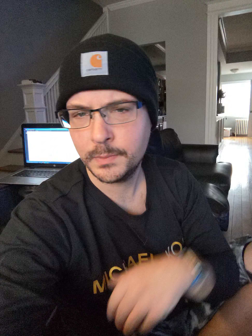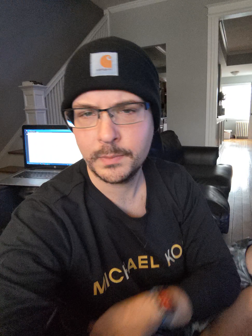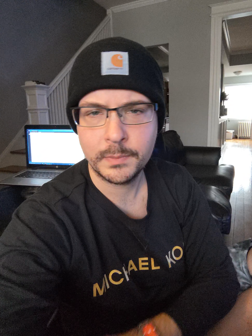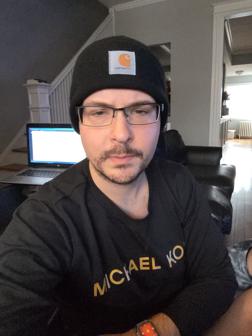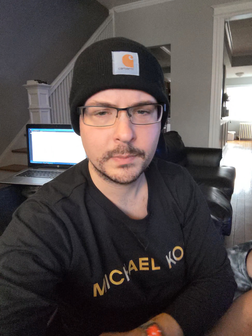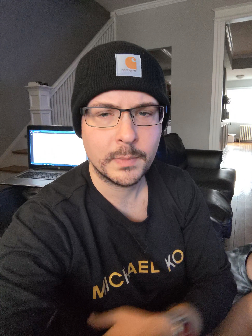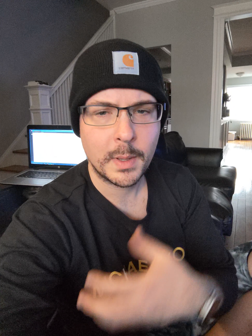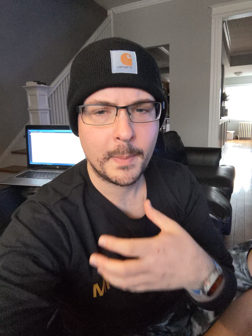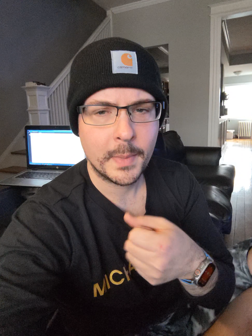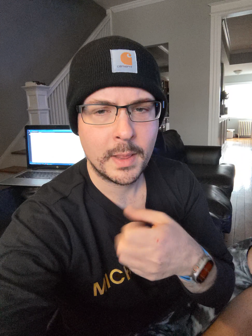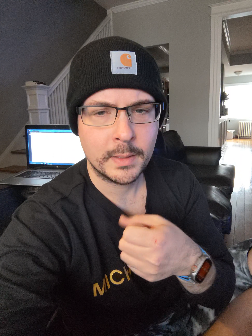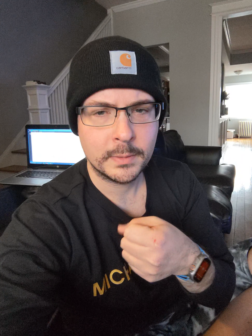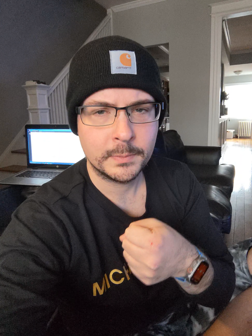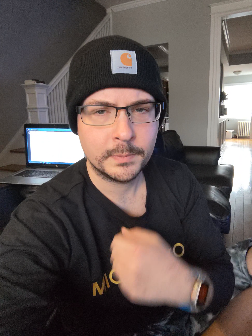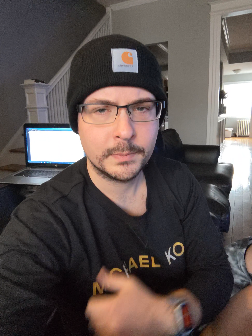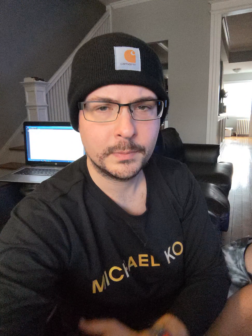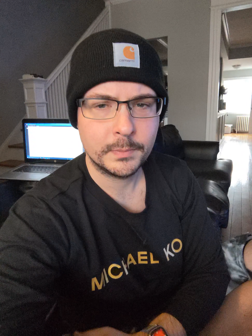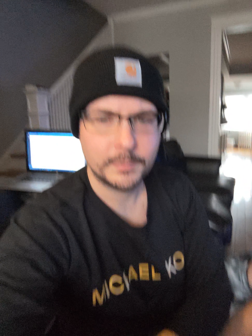milk